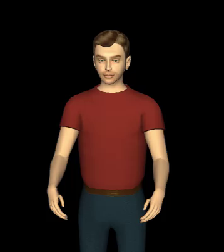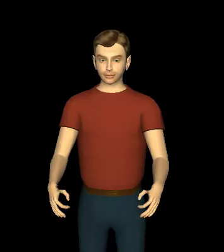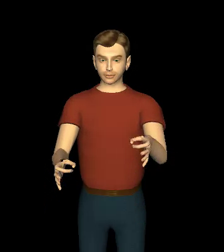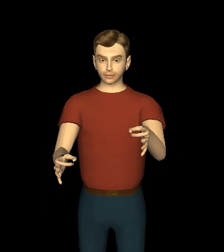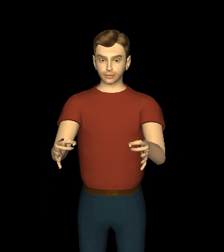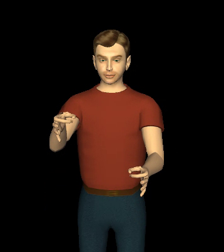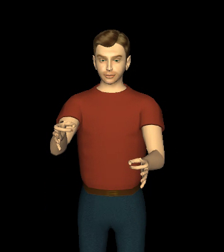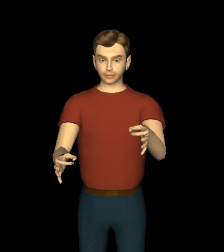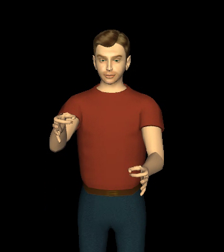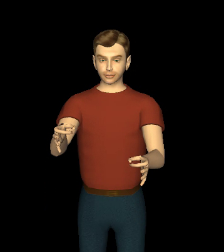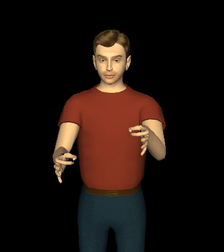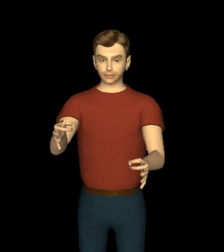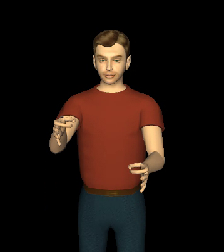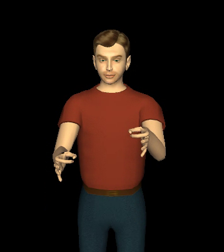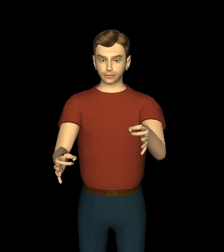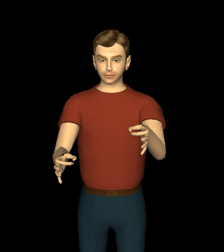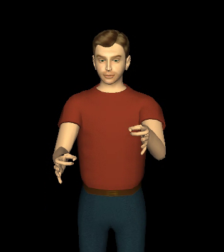محكمة